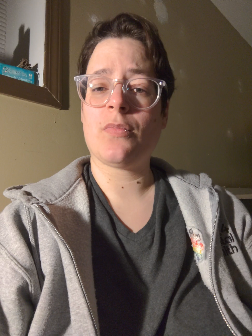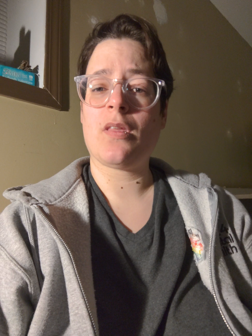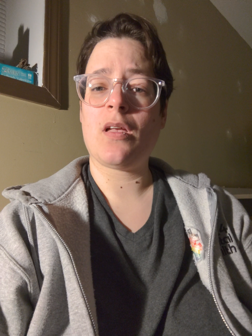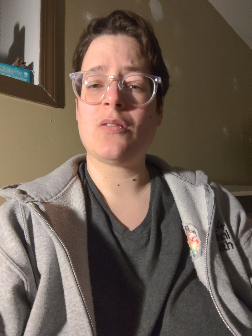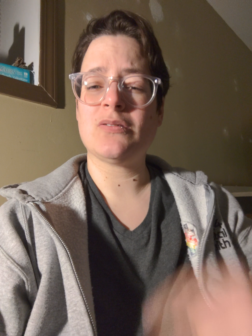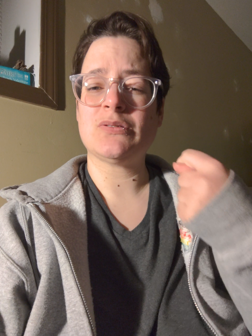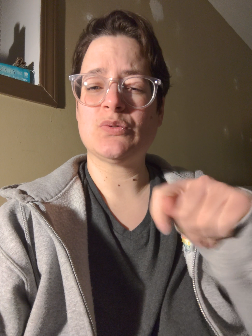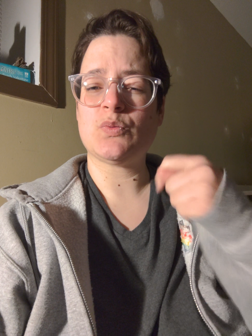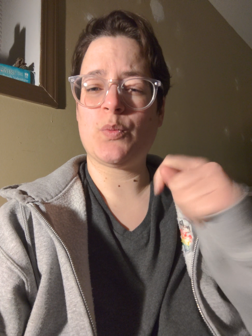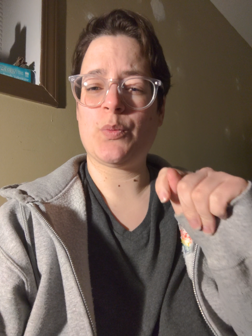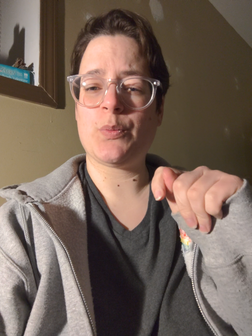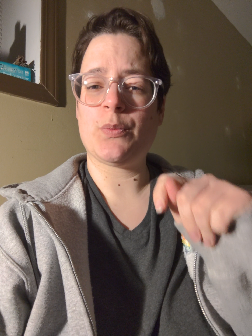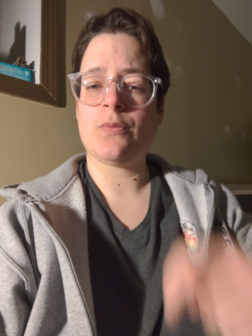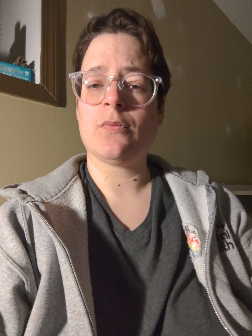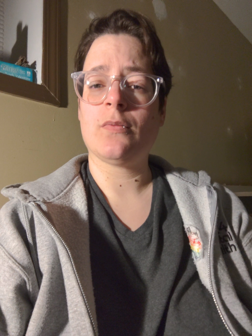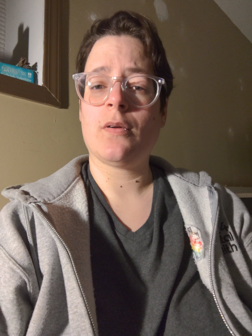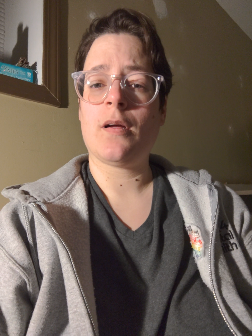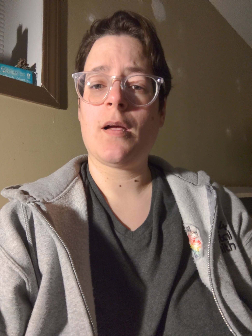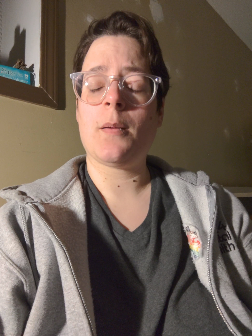toy